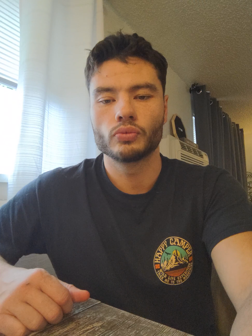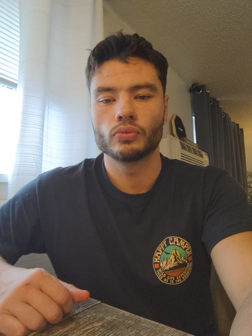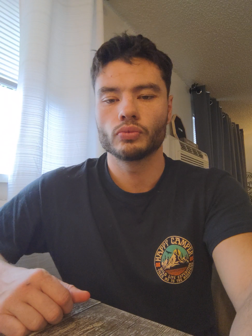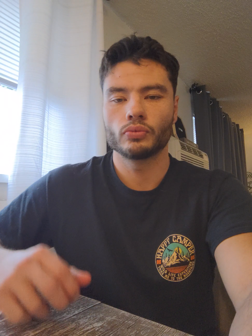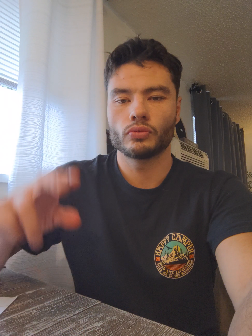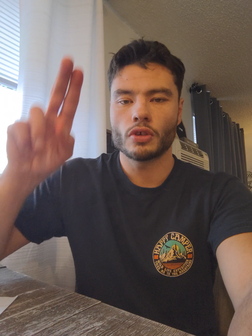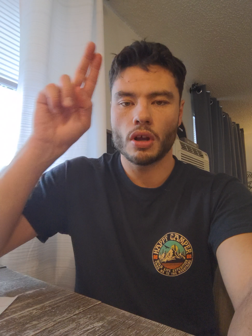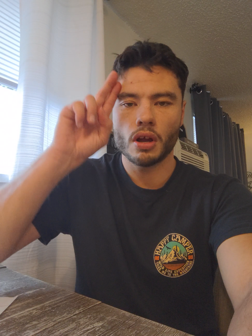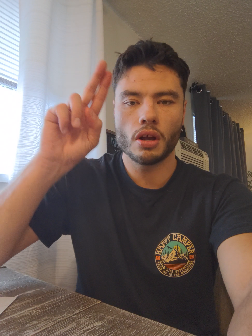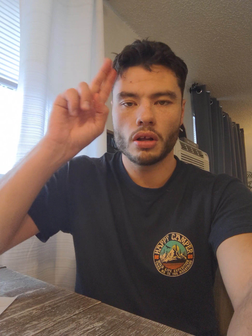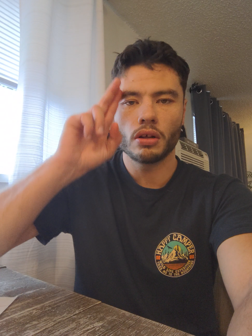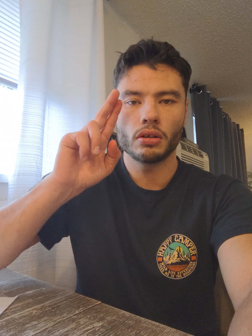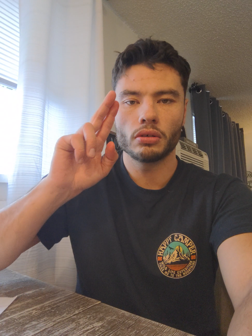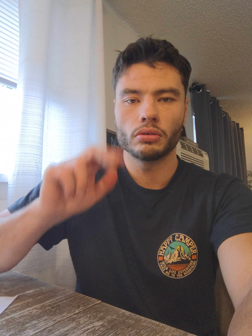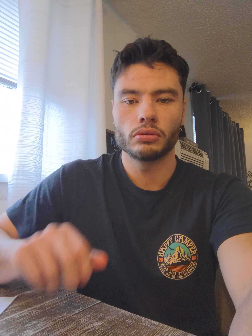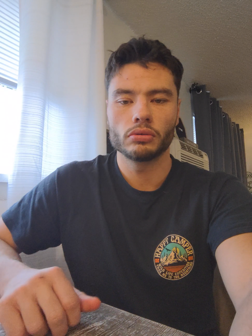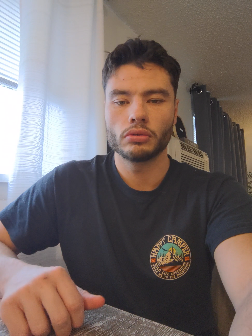uncle